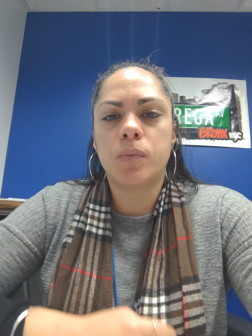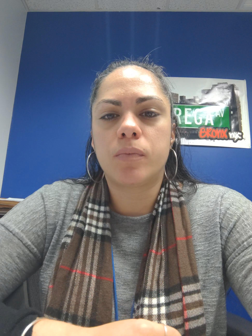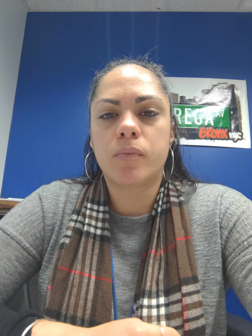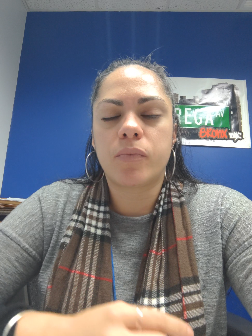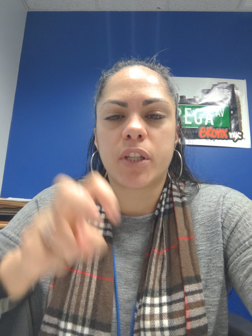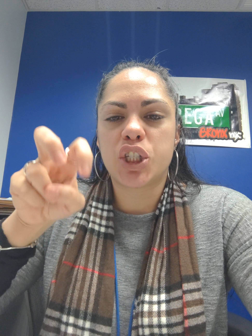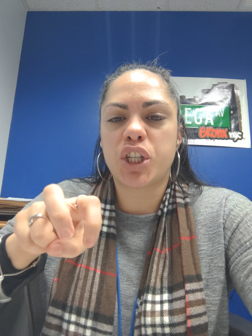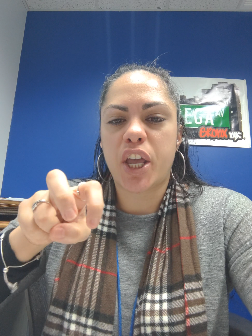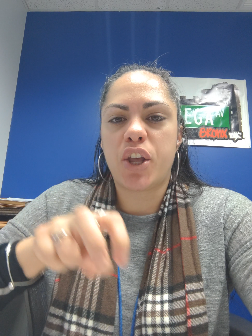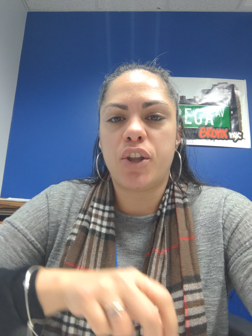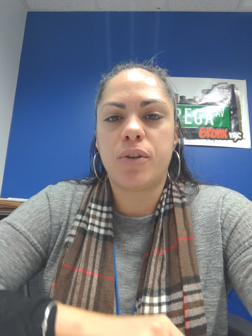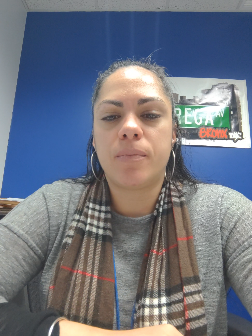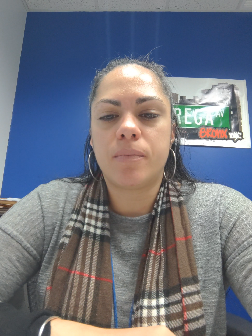chair